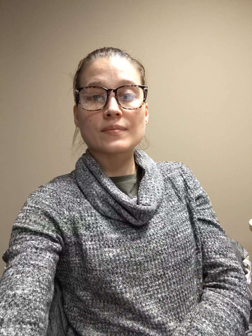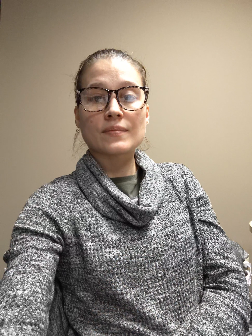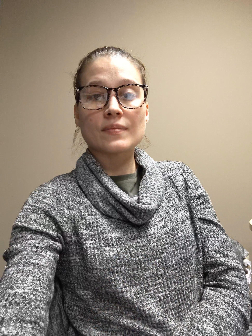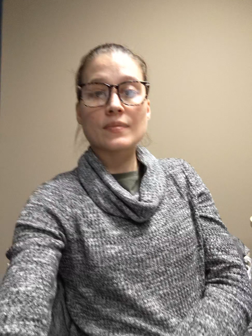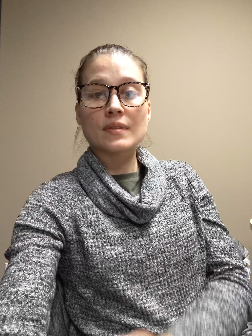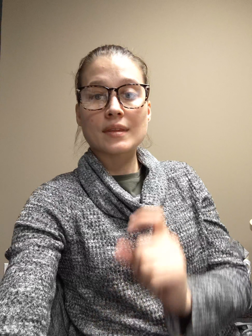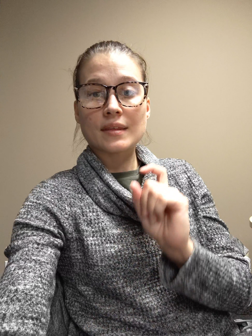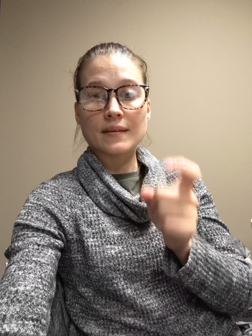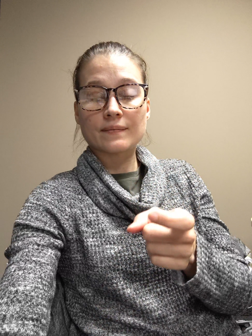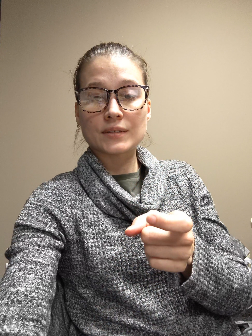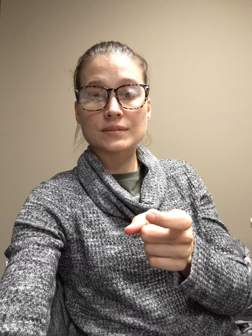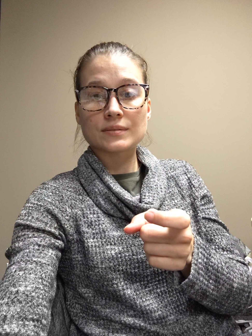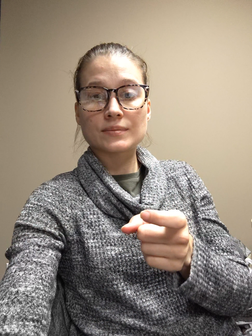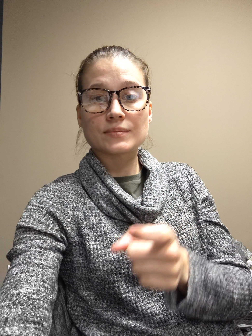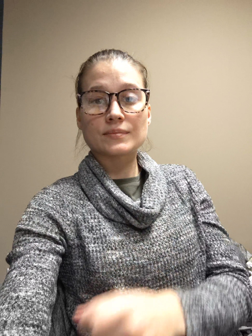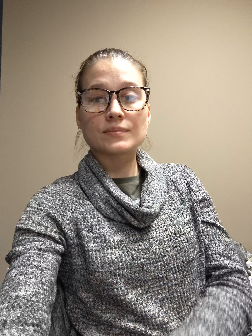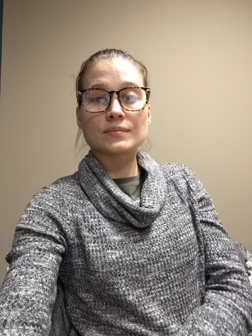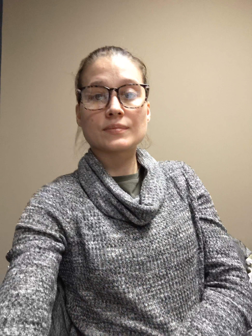gift